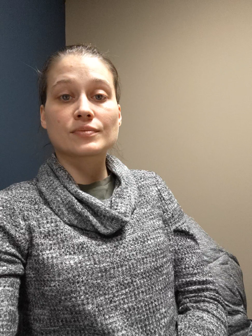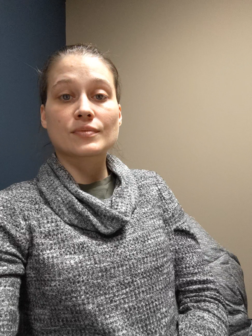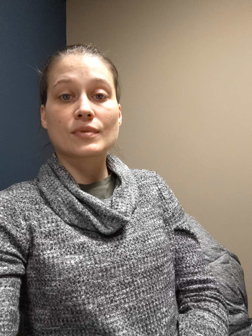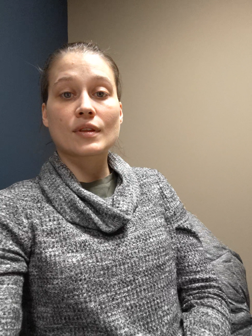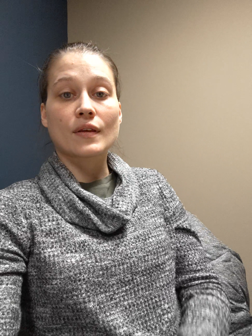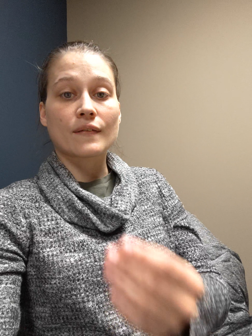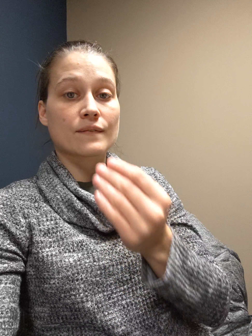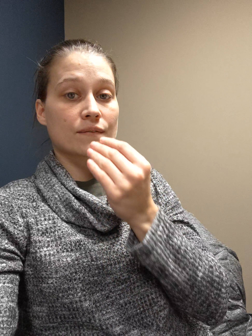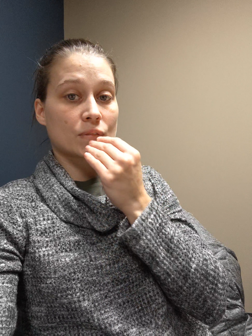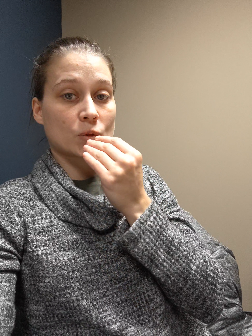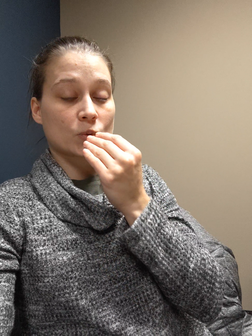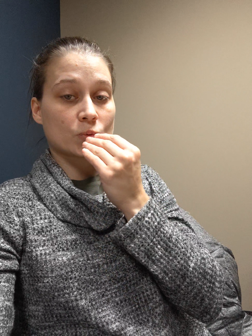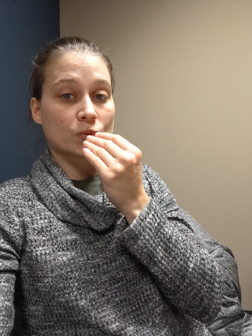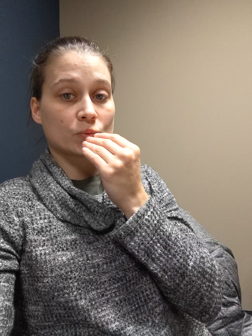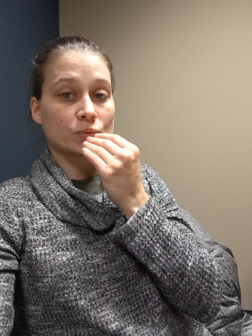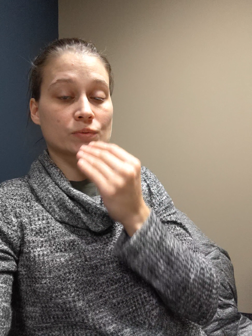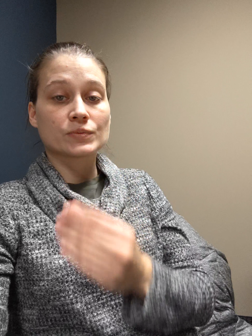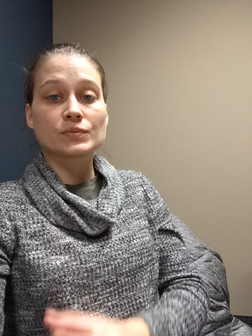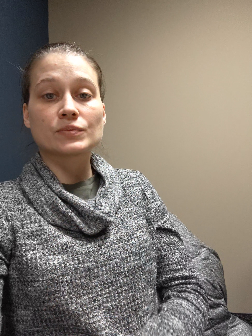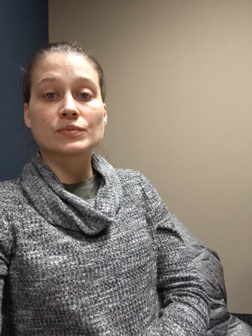food